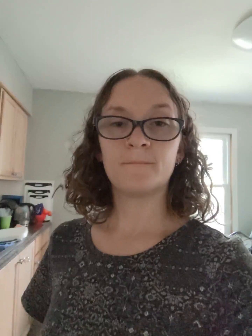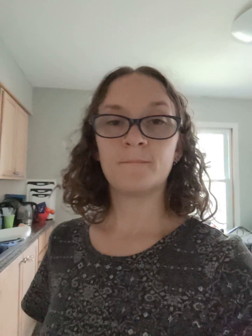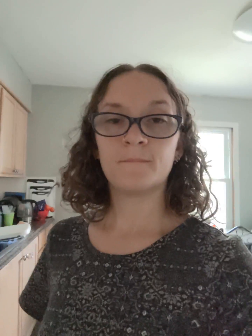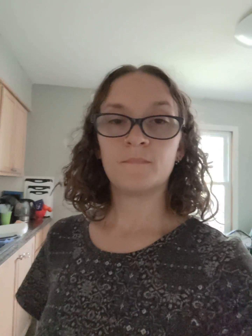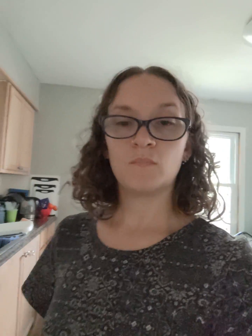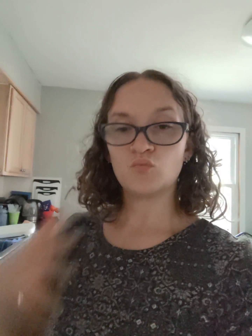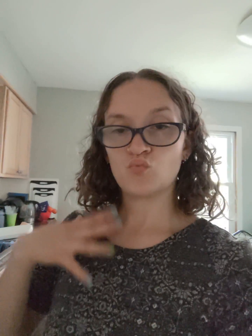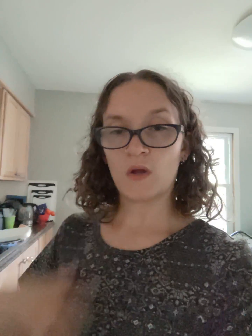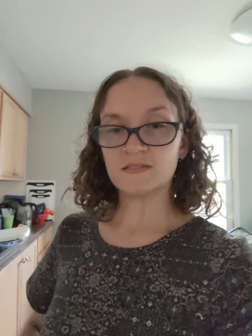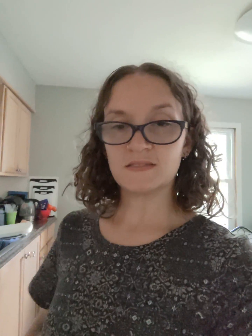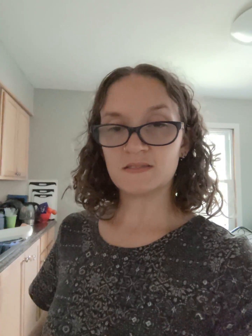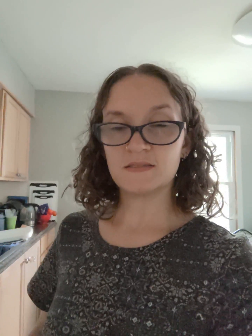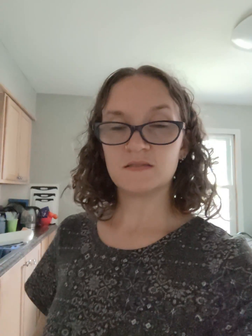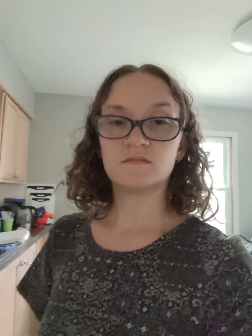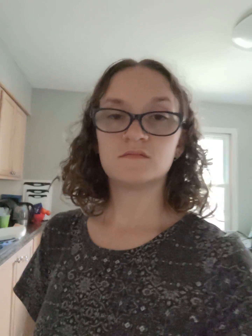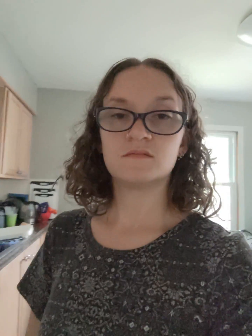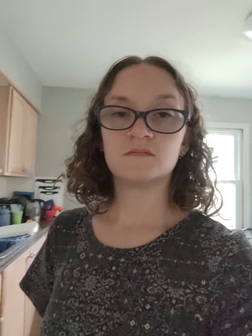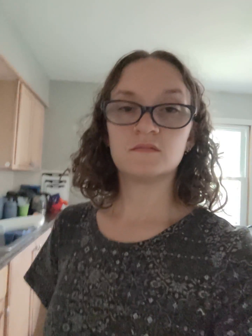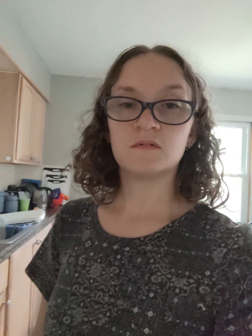dress